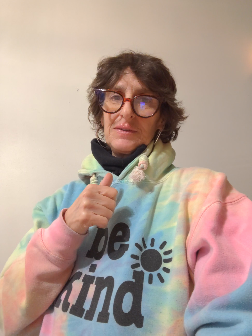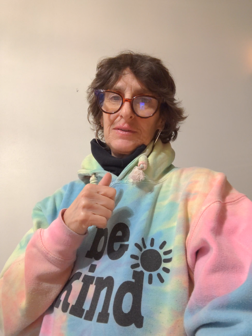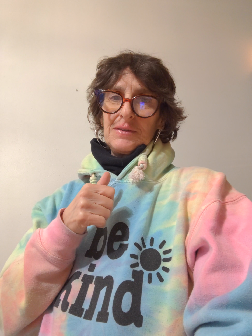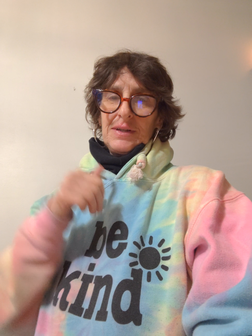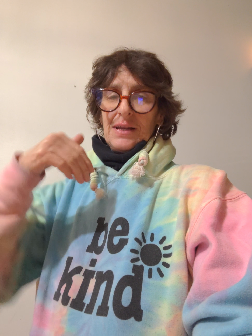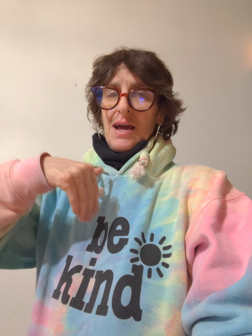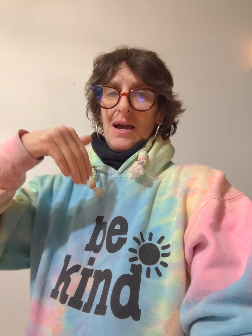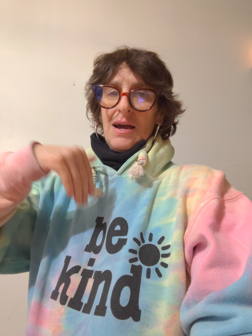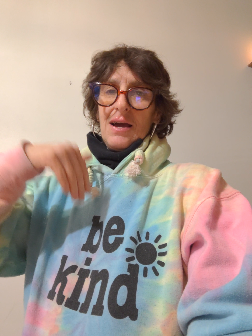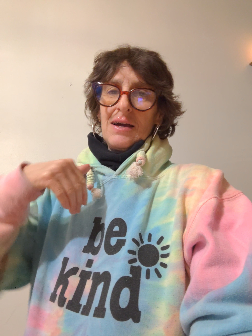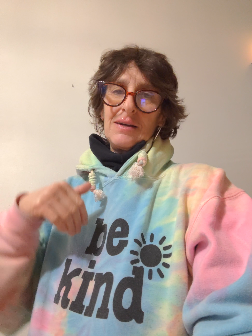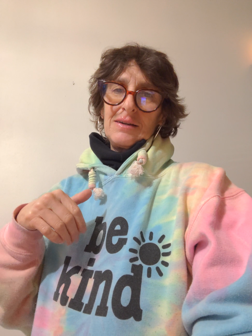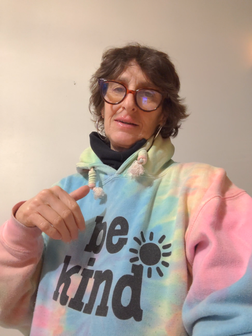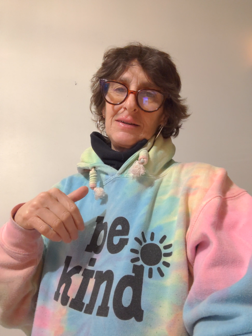night